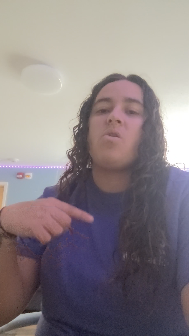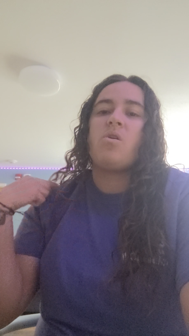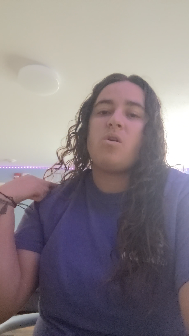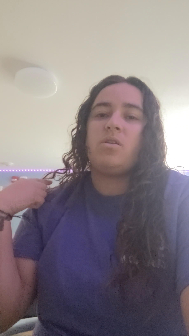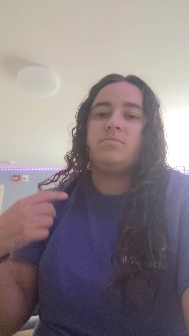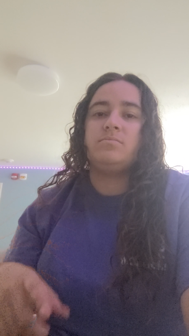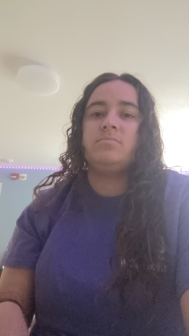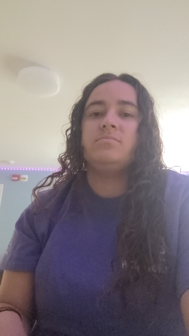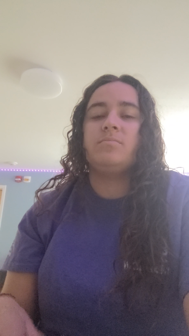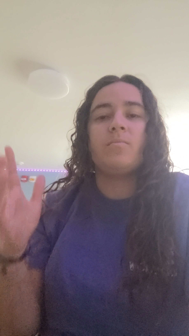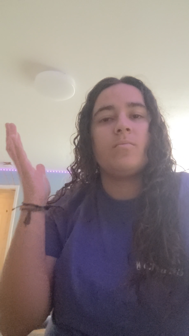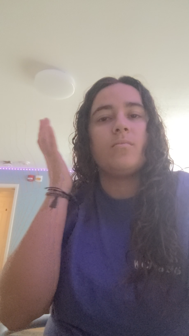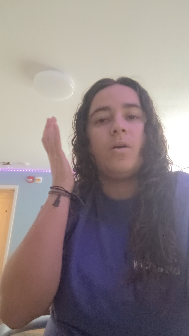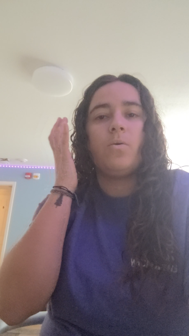pillow